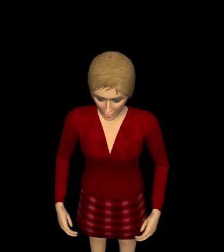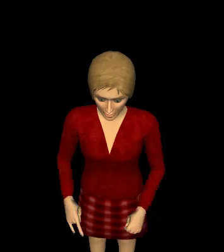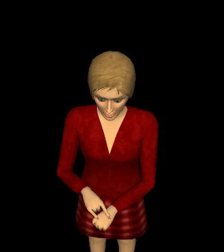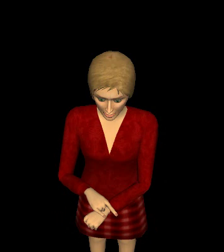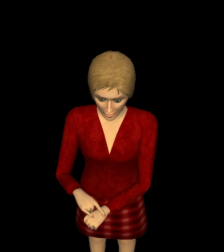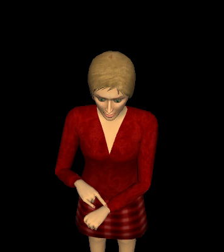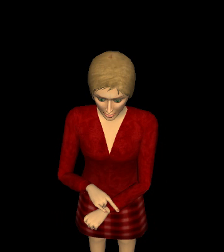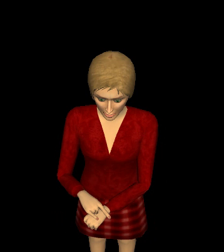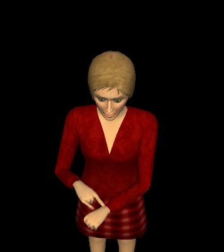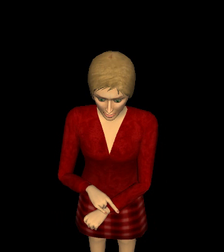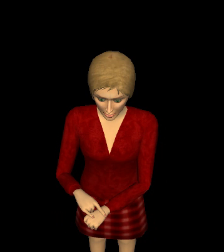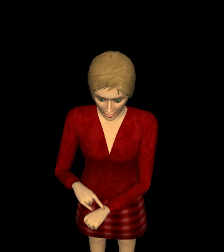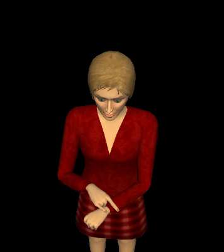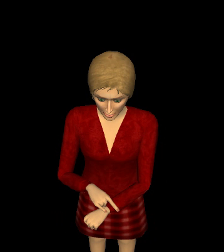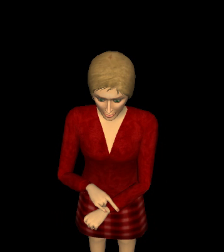ساعة